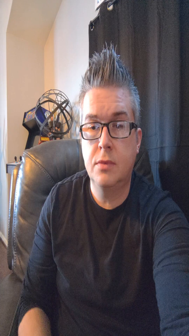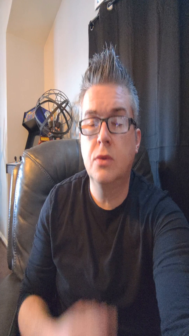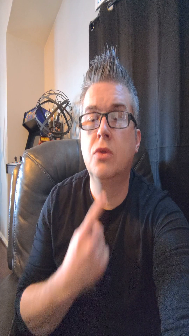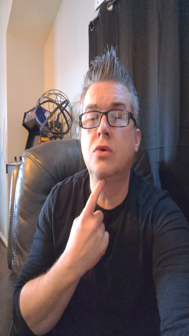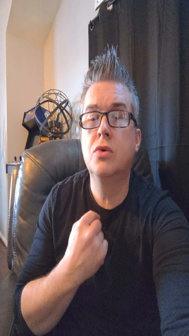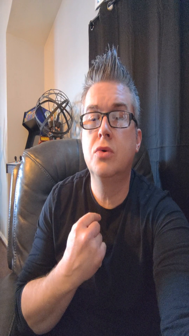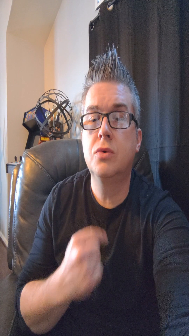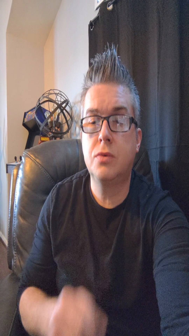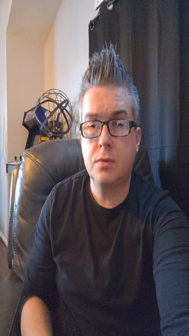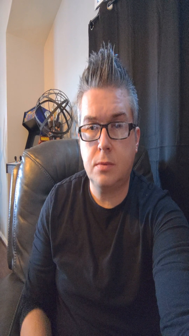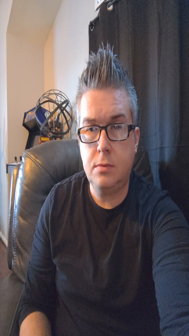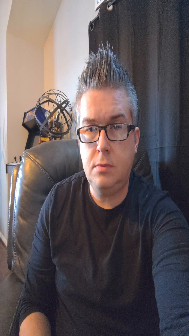thirsty